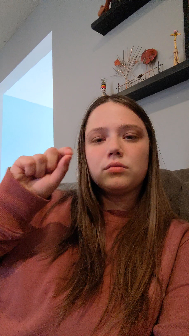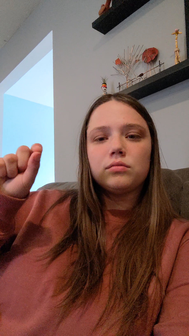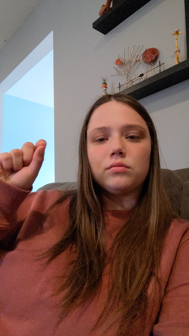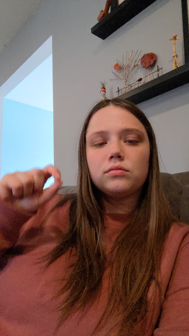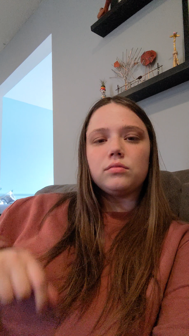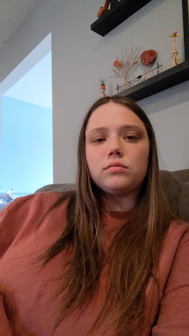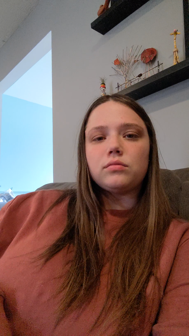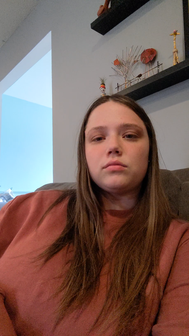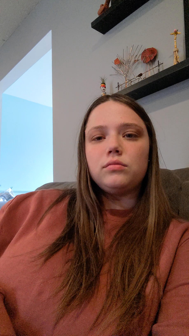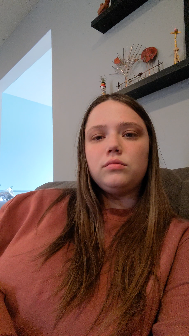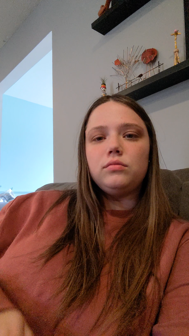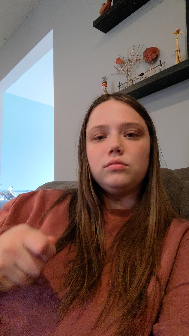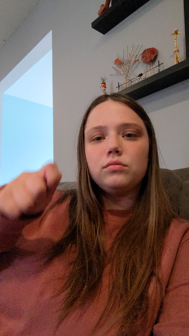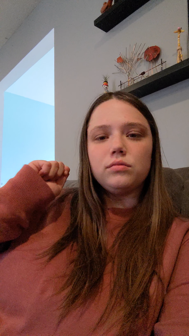rip